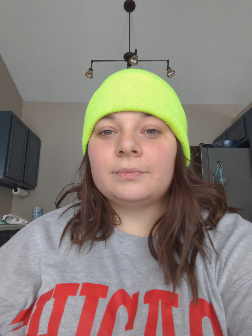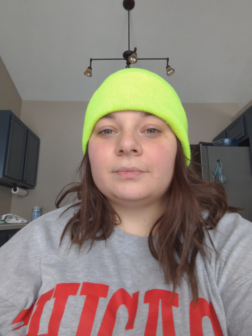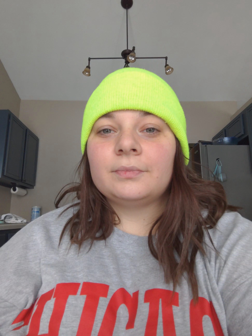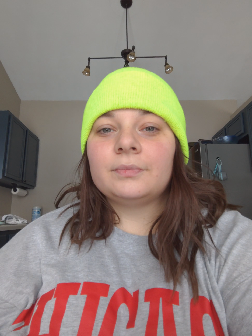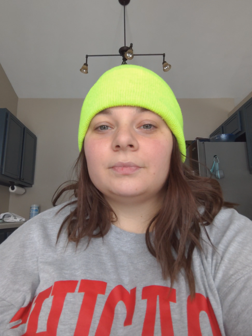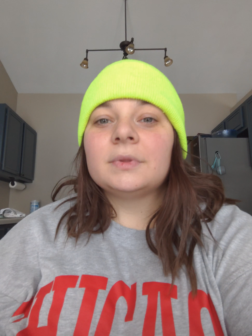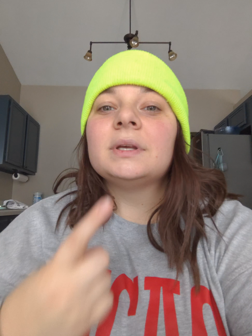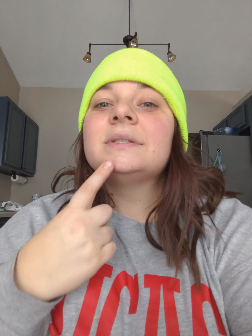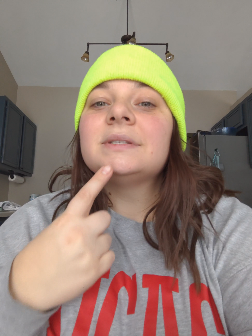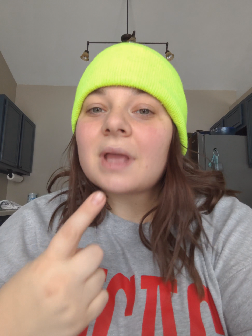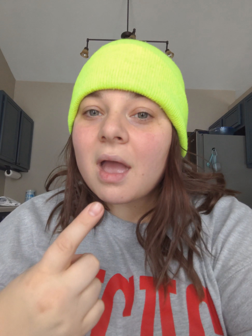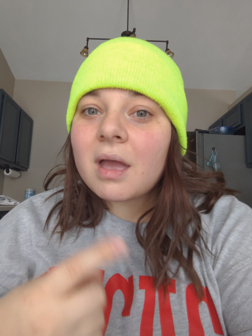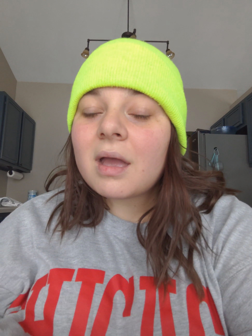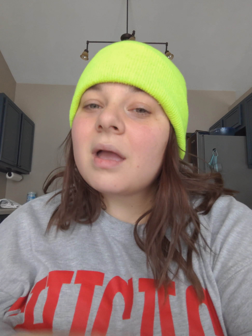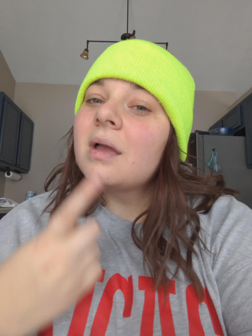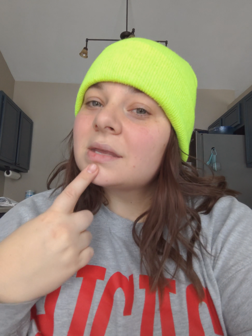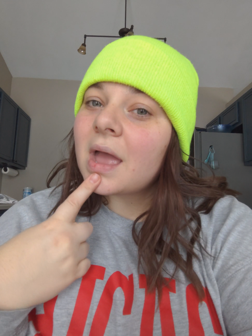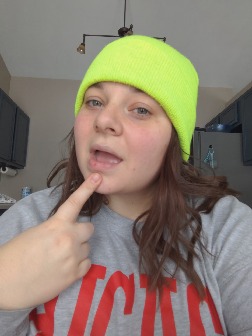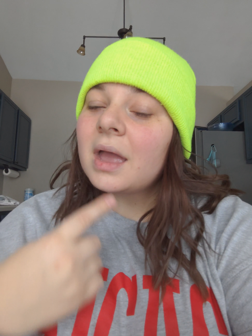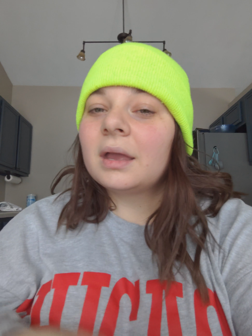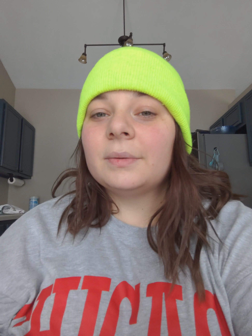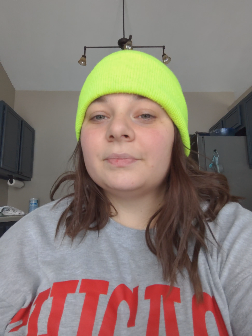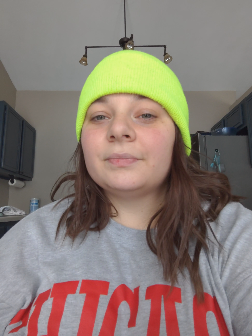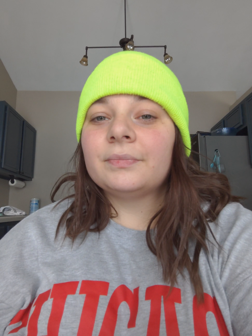say